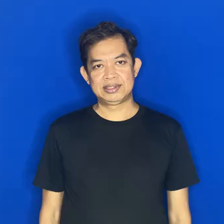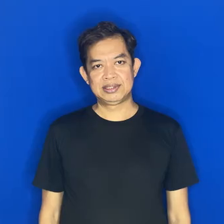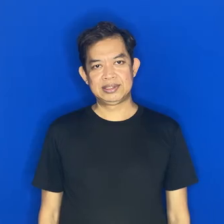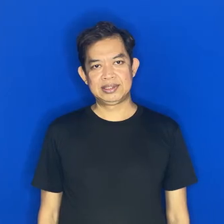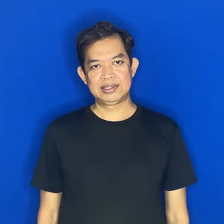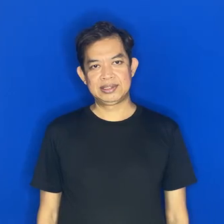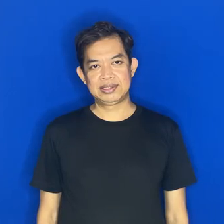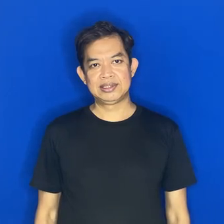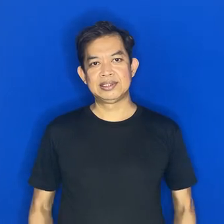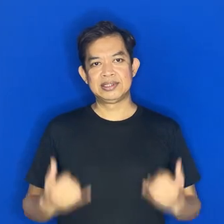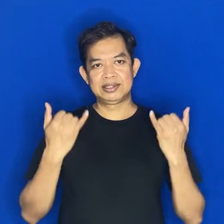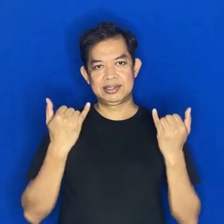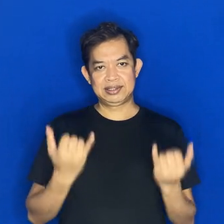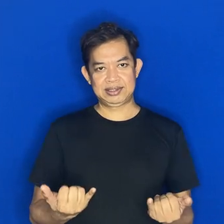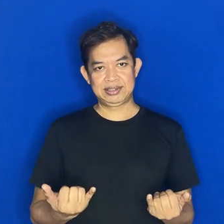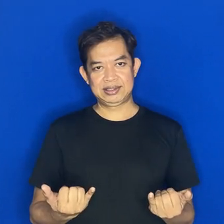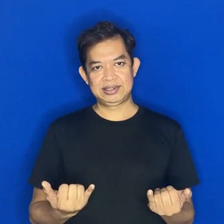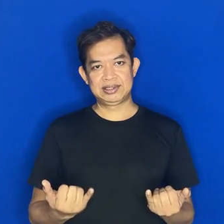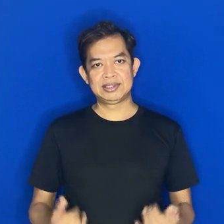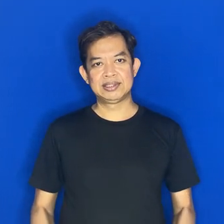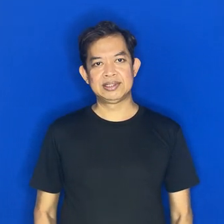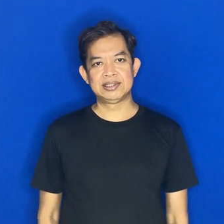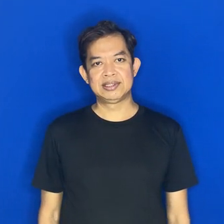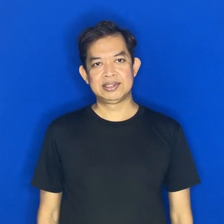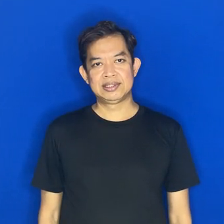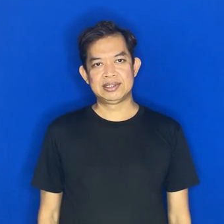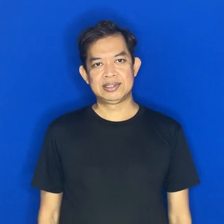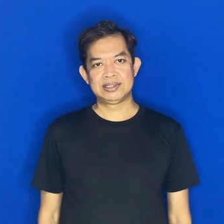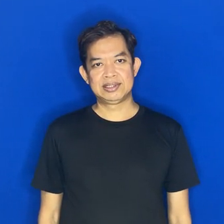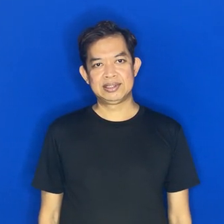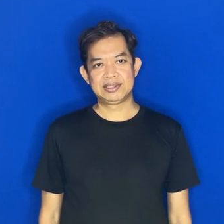today